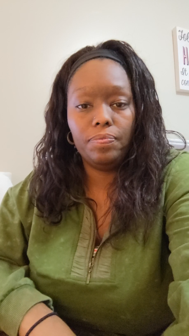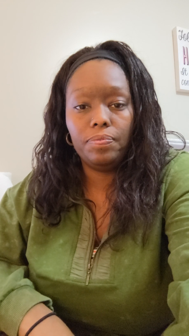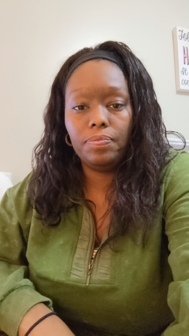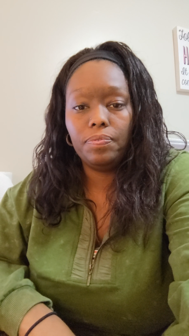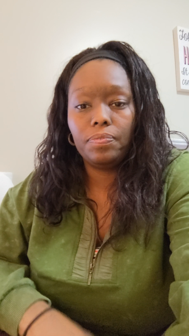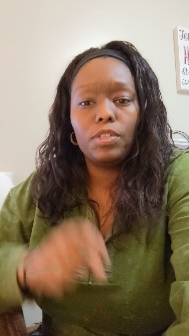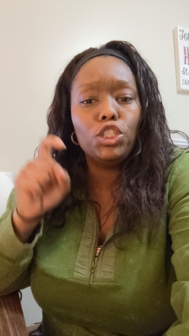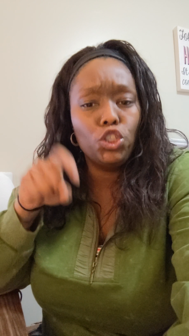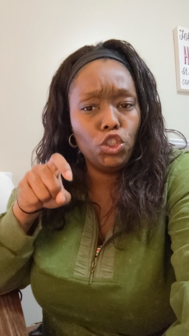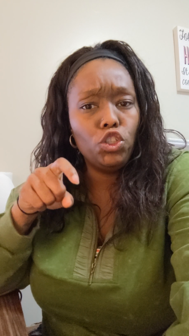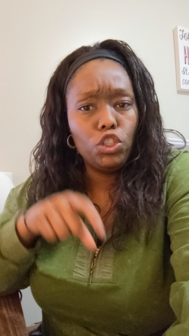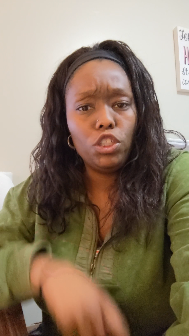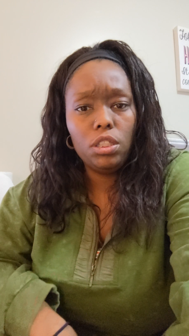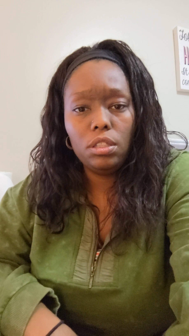should